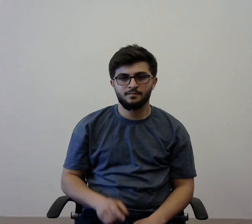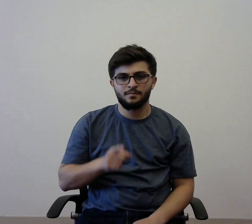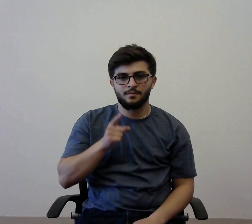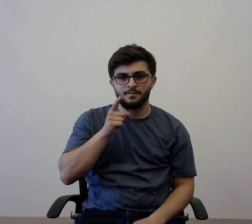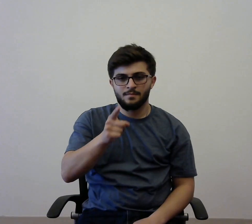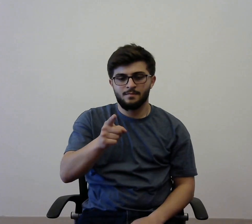sən